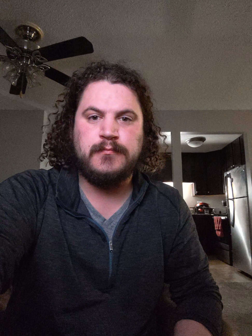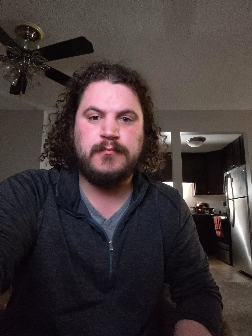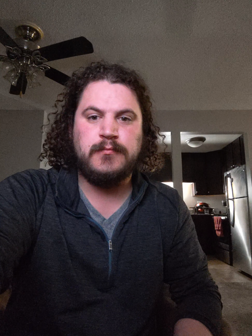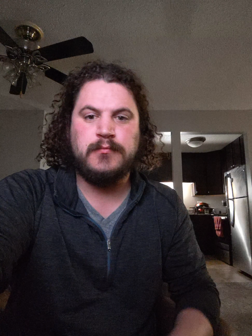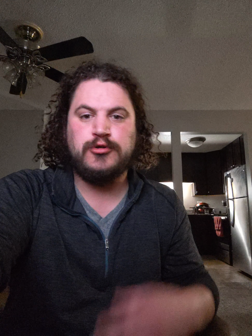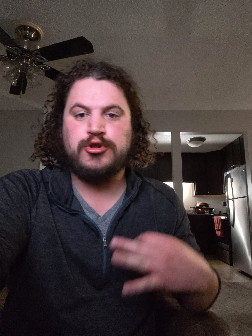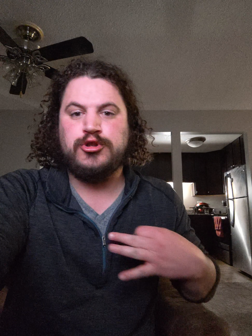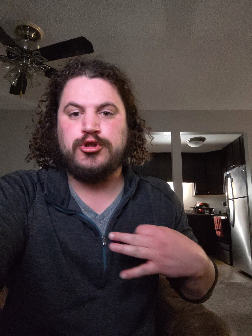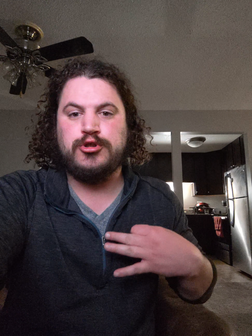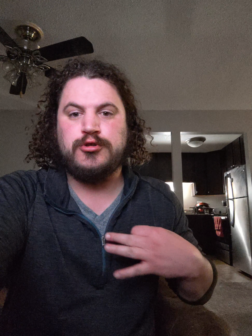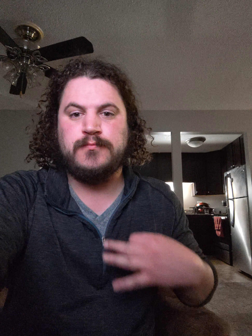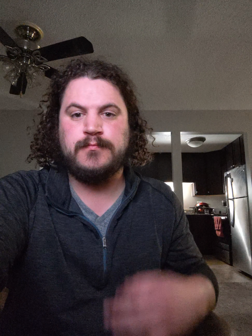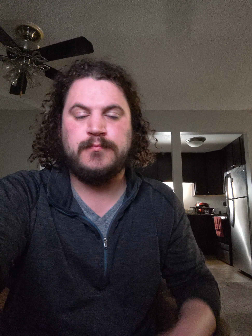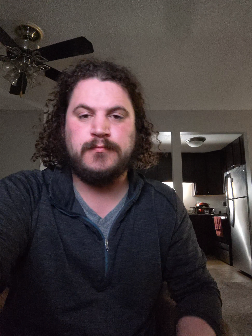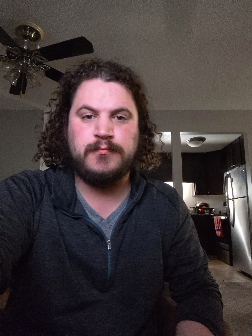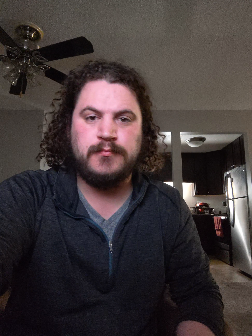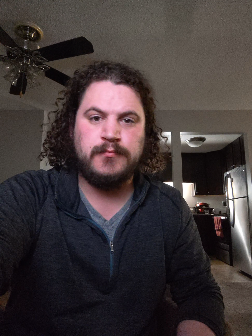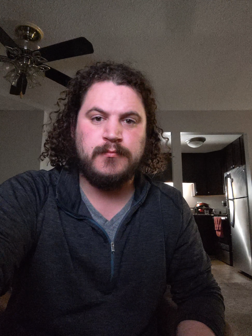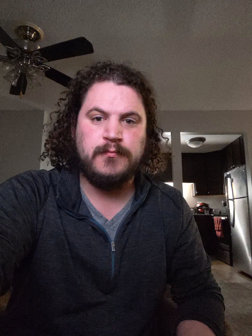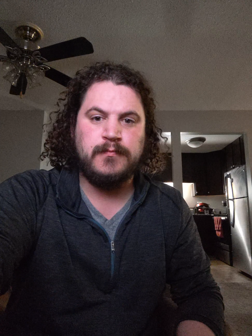shirt